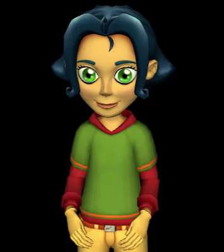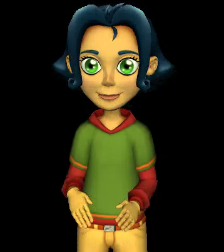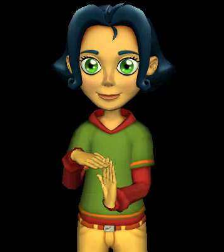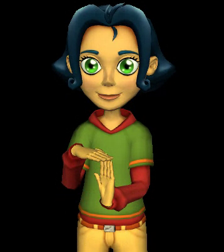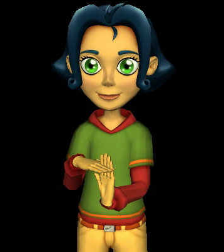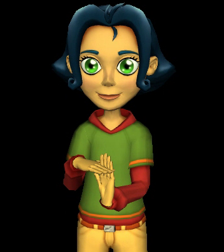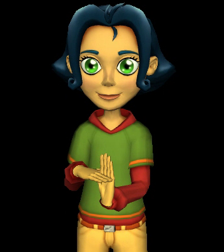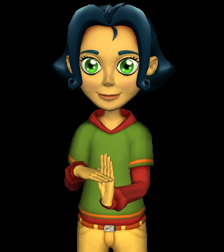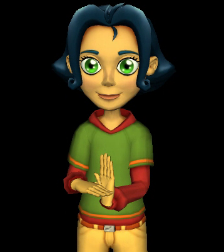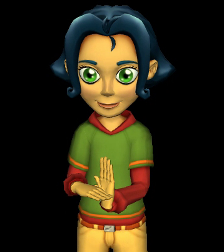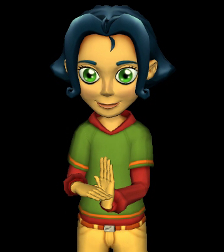قائمة